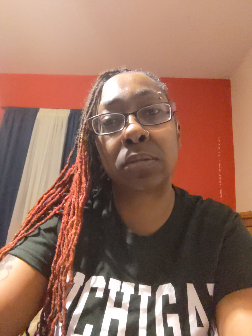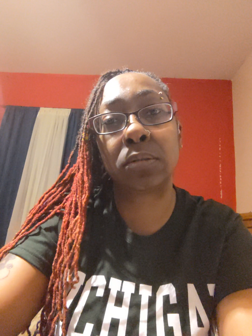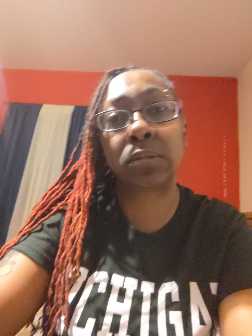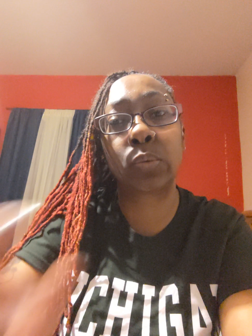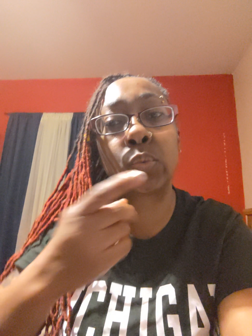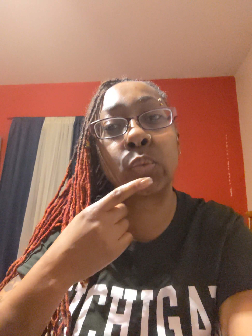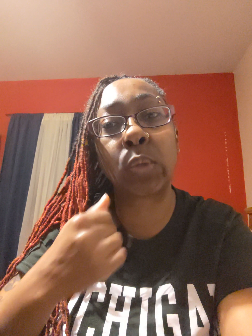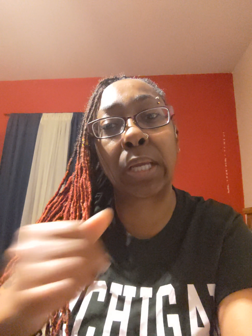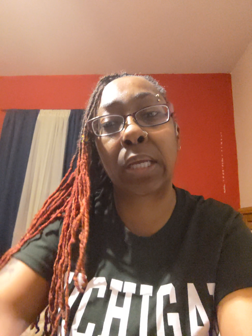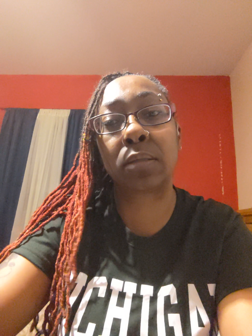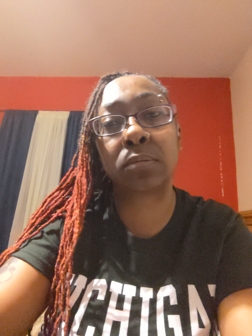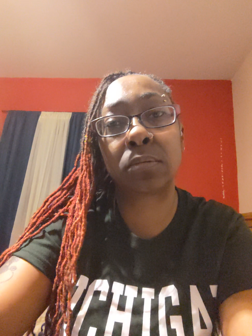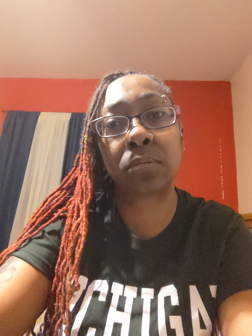red